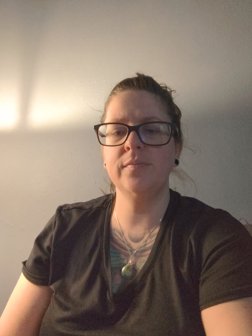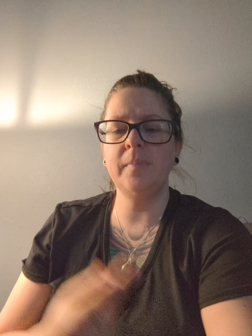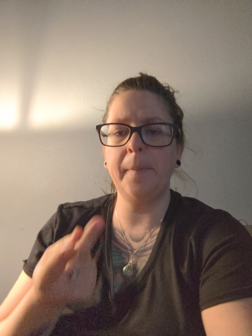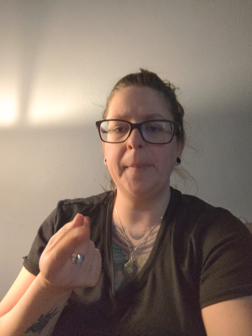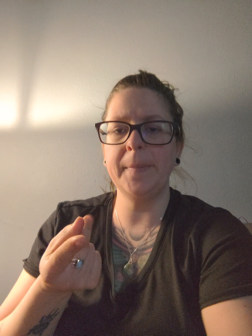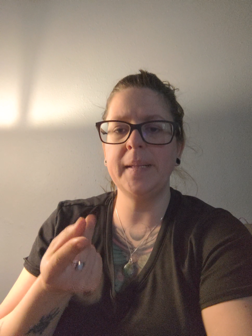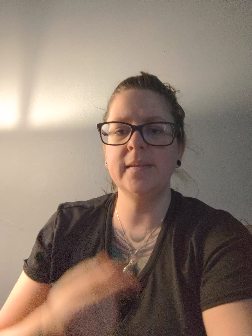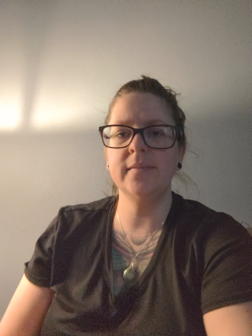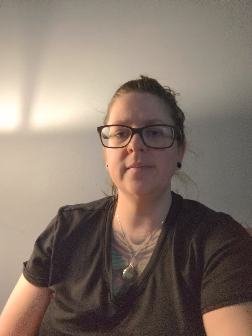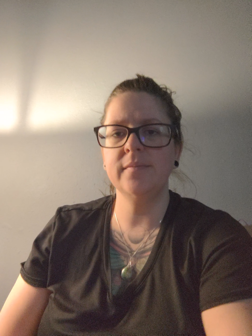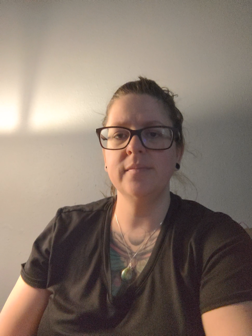puppy